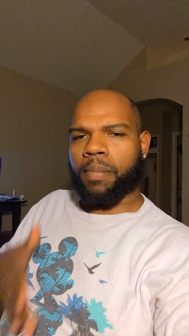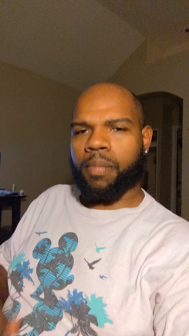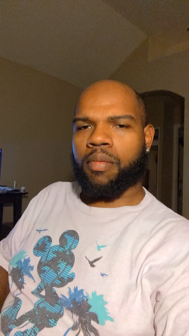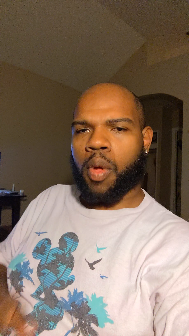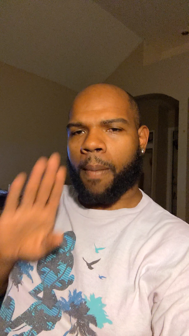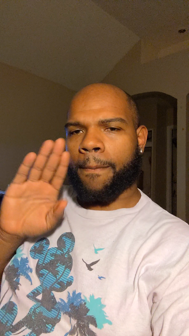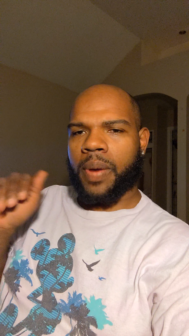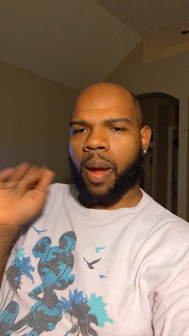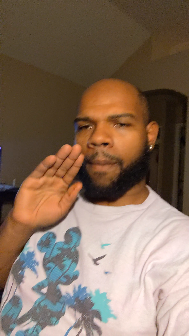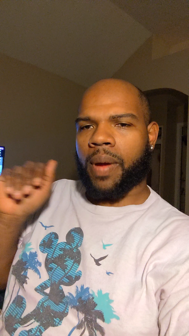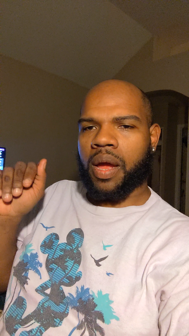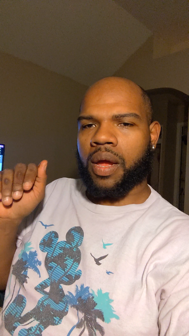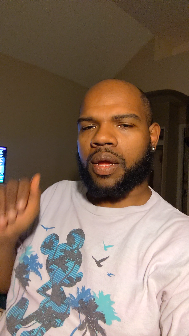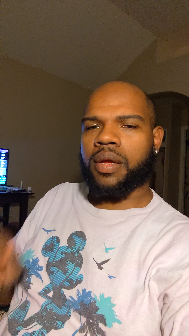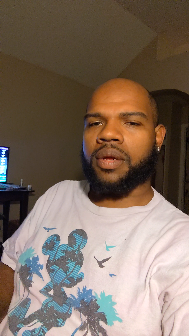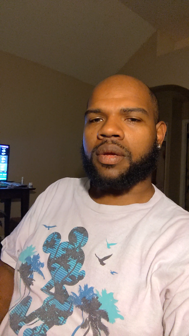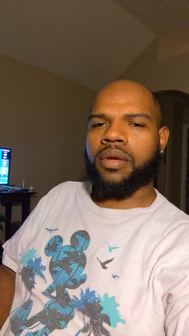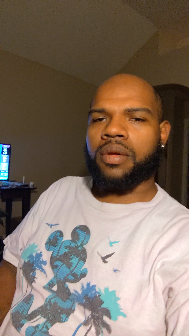baa baa